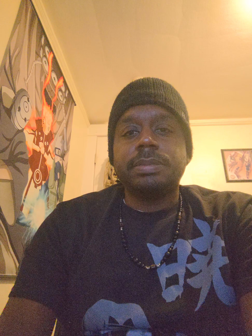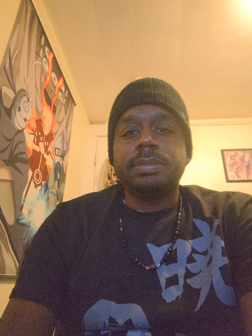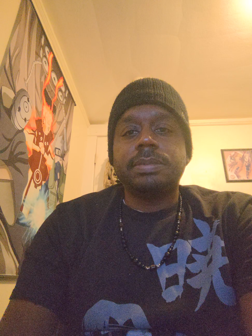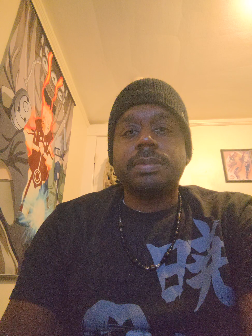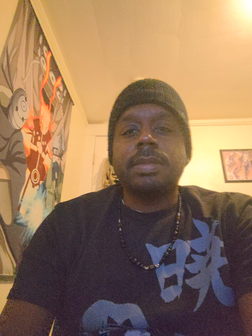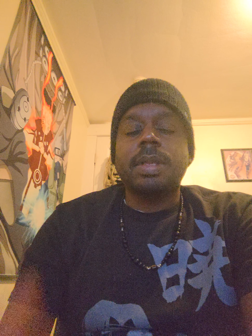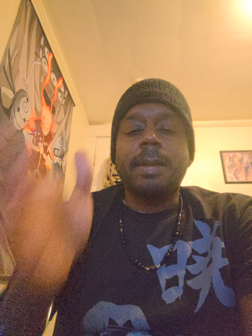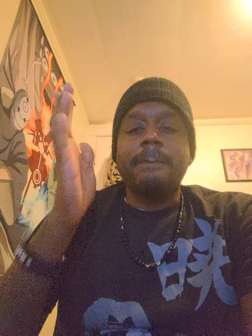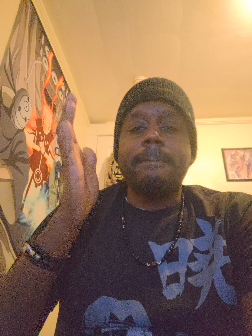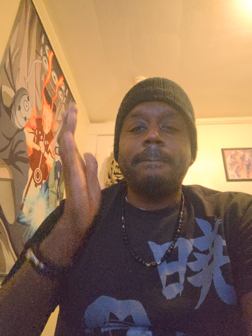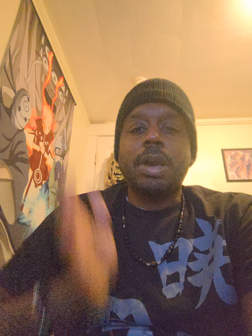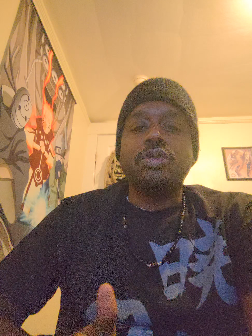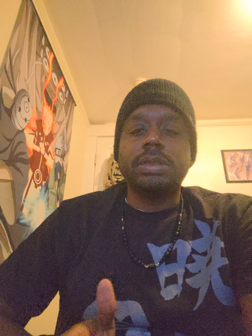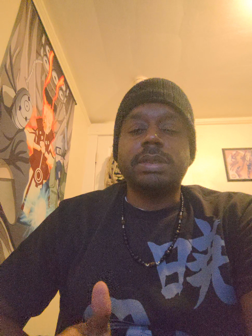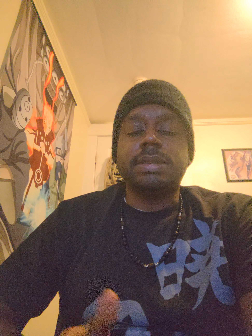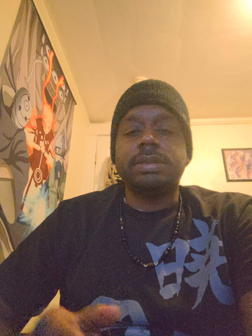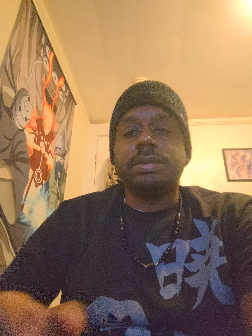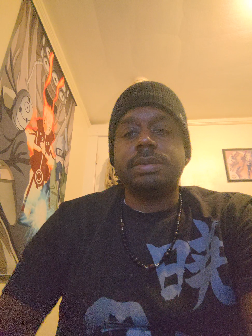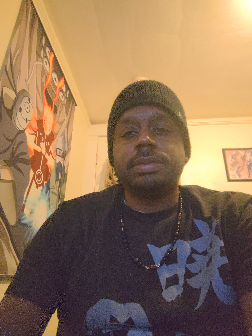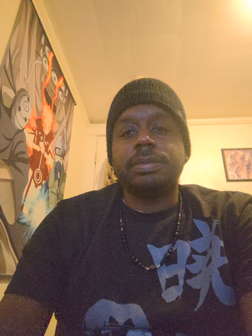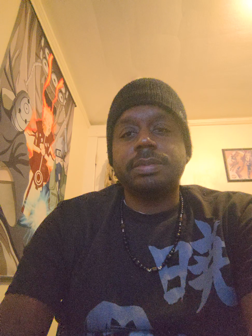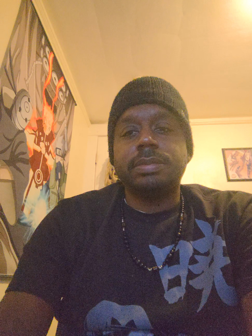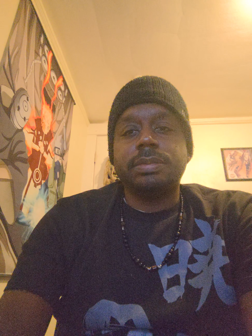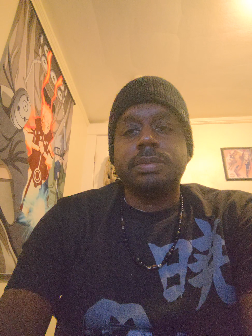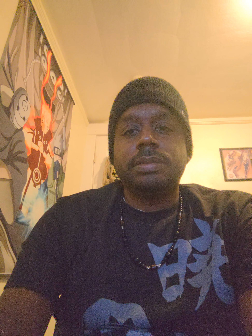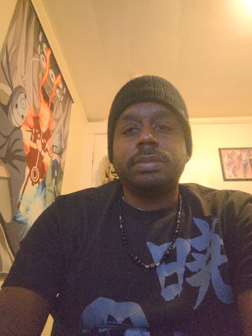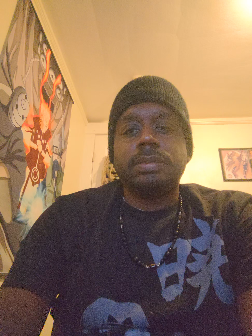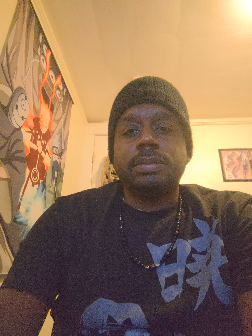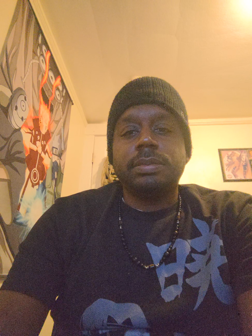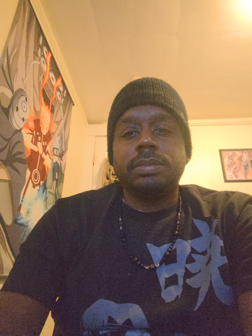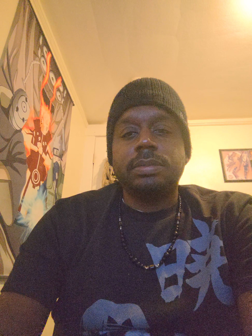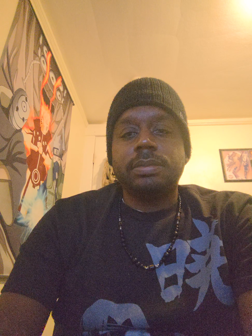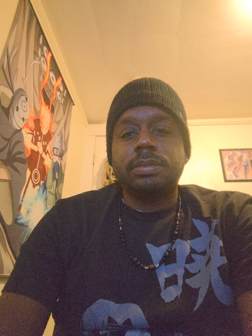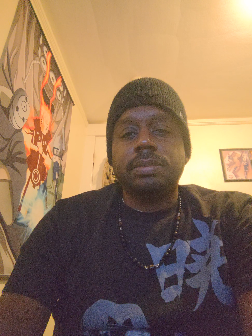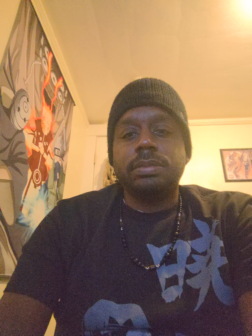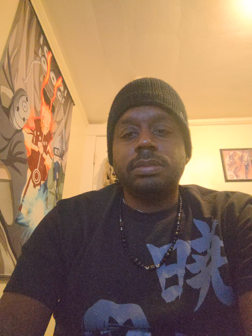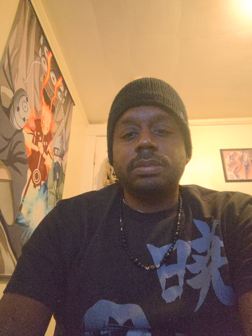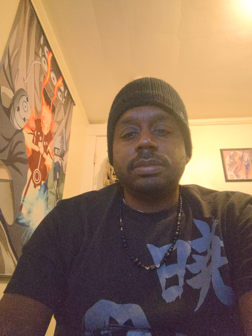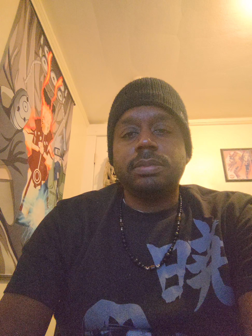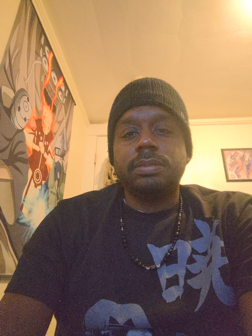person